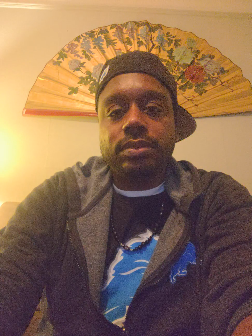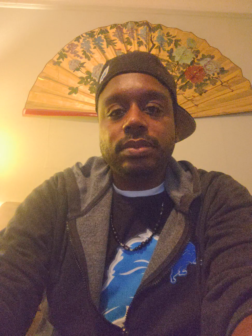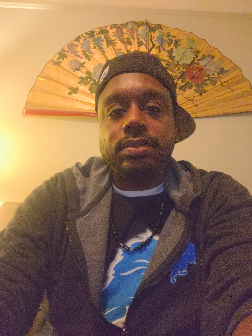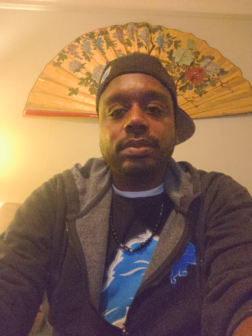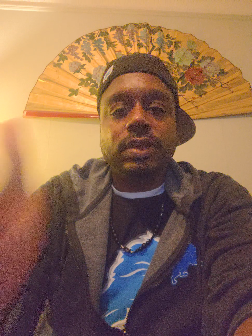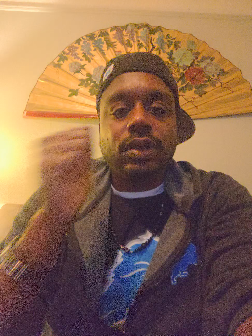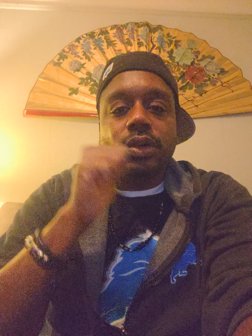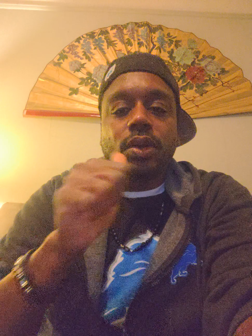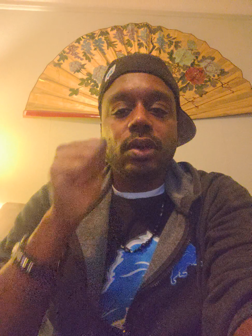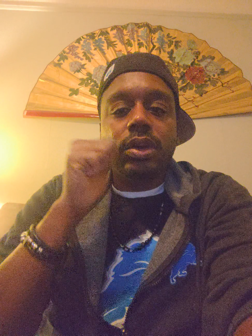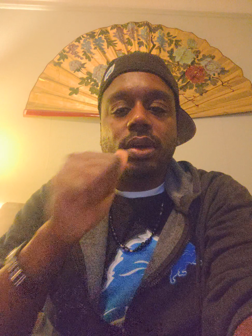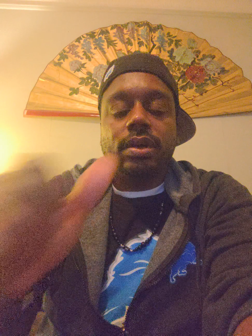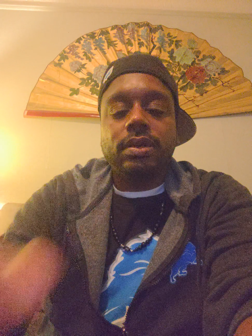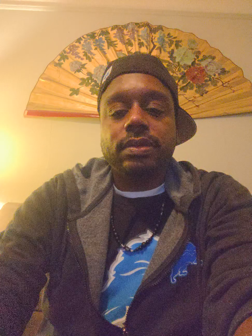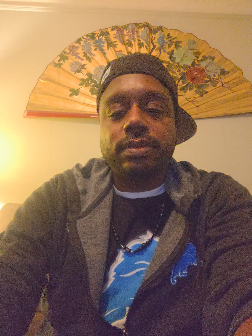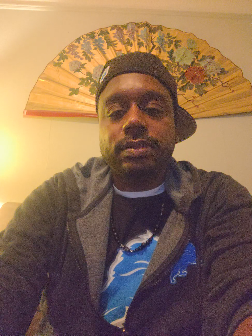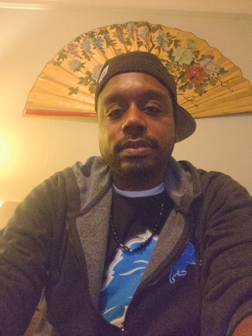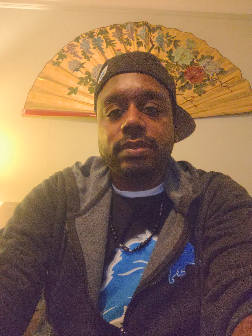girl